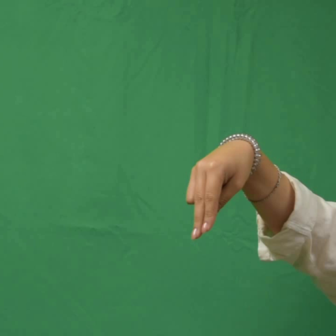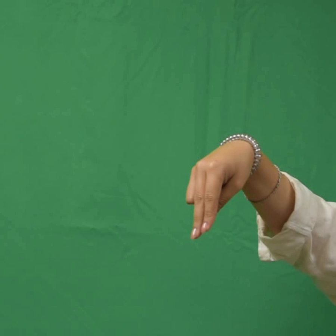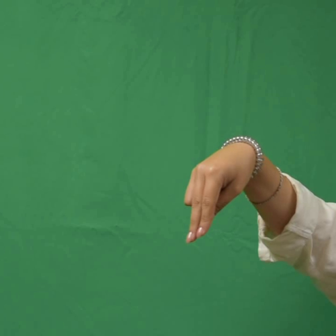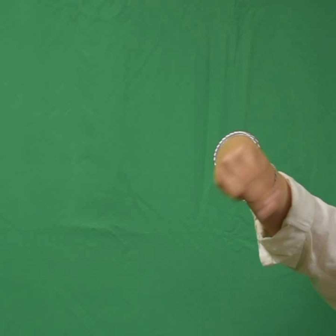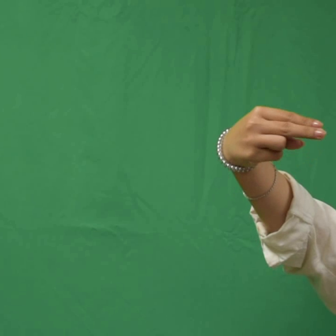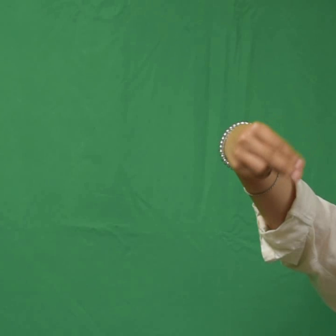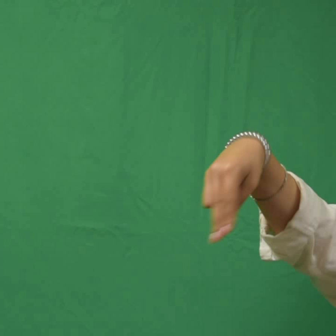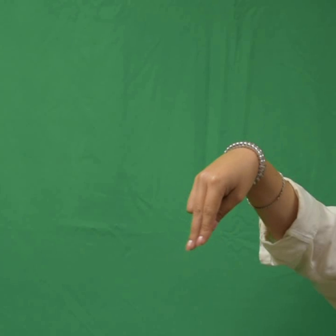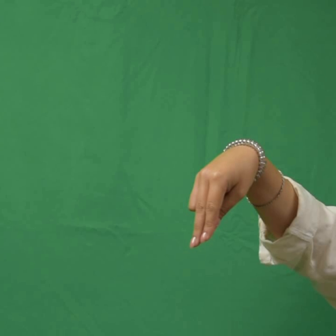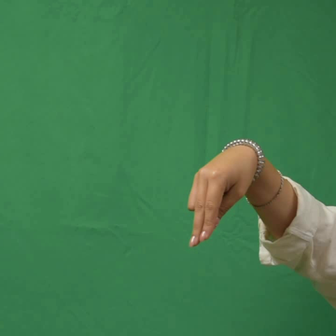Ñ